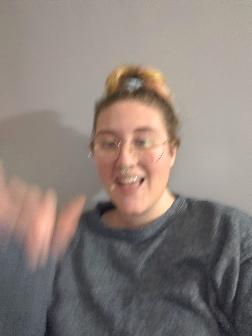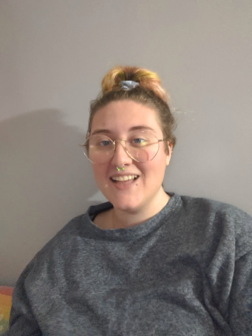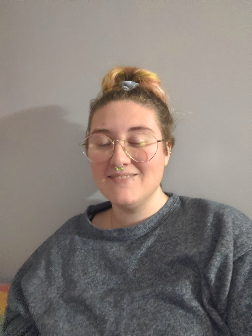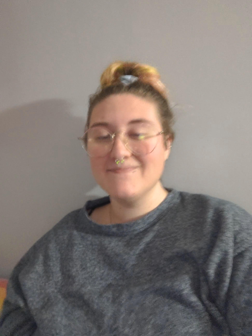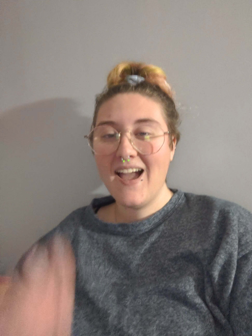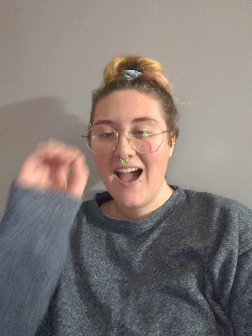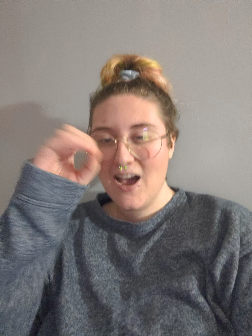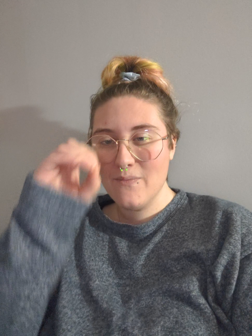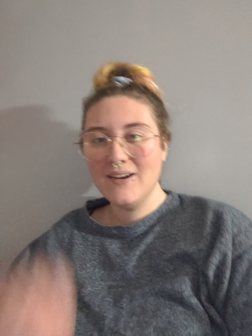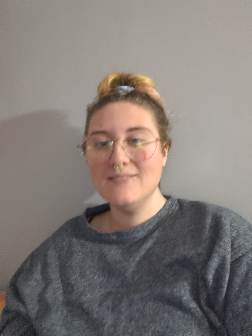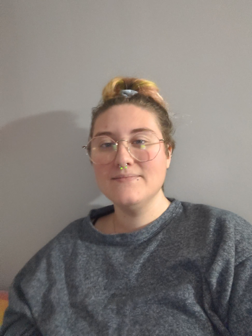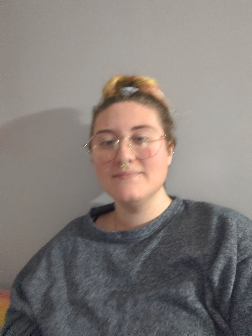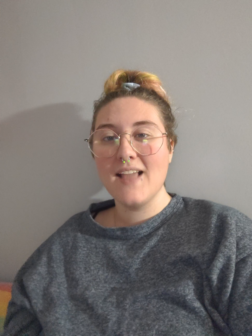owl